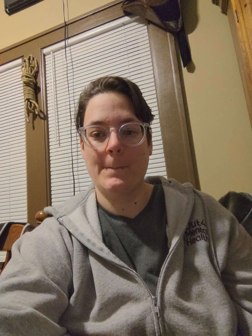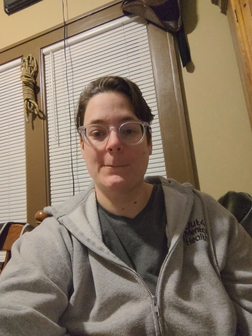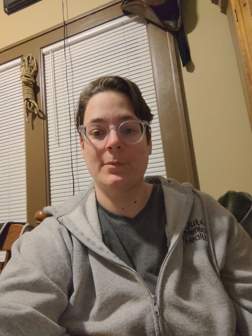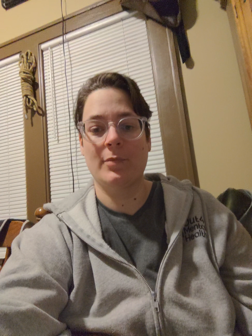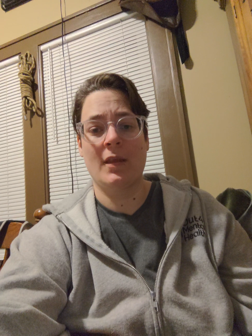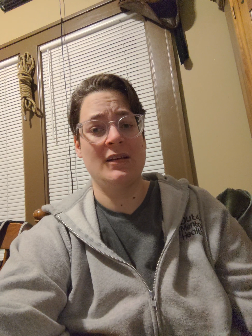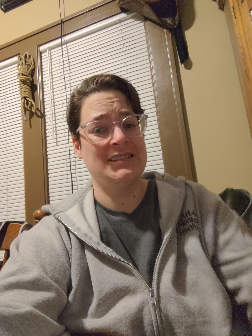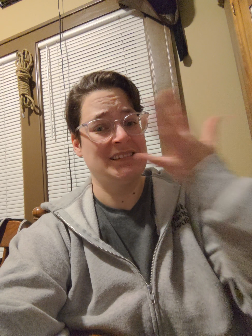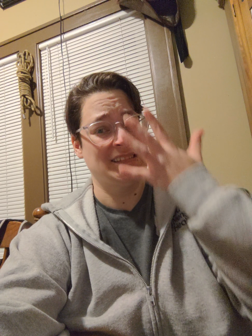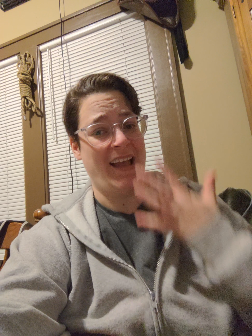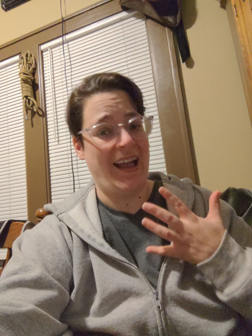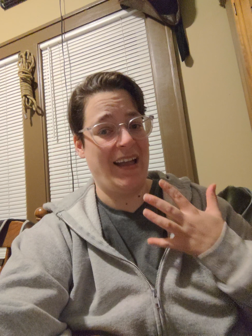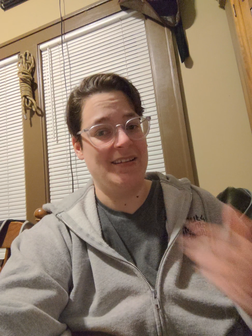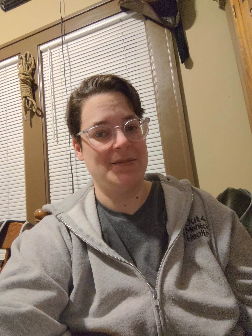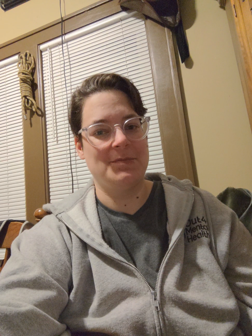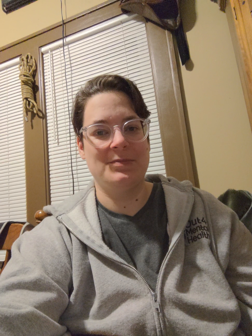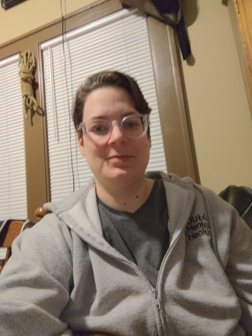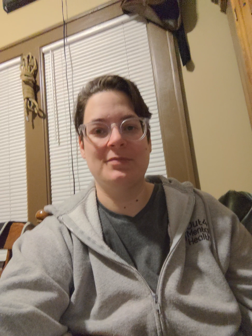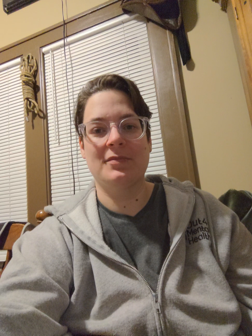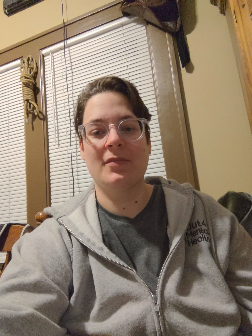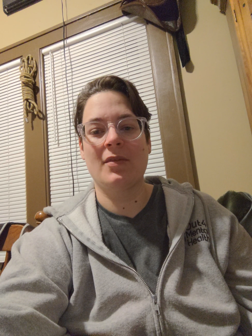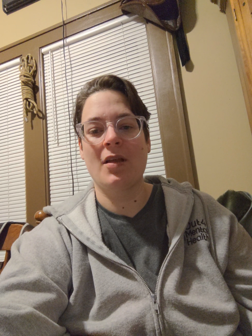sad